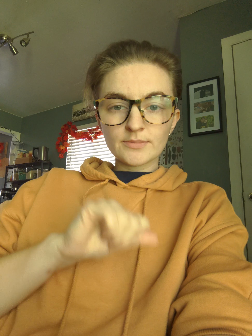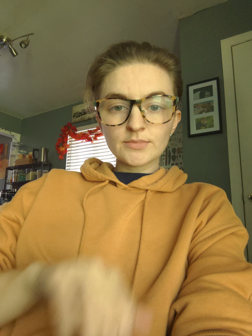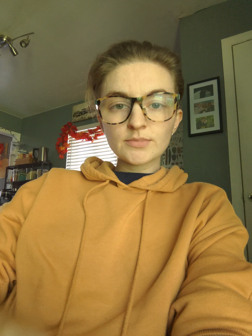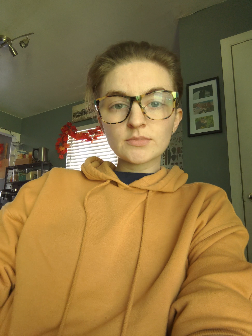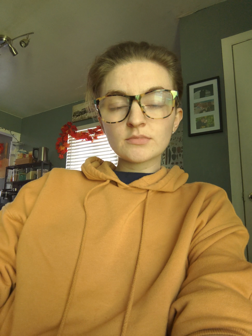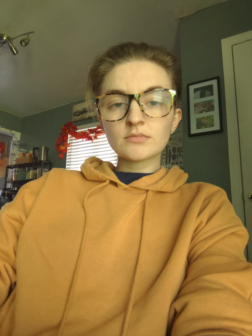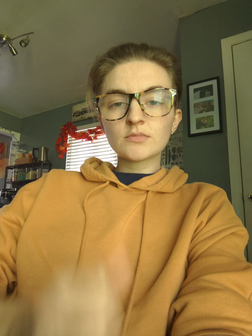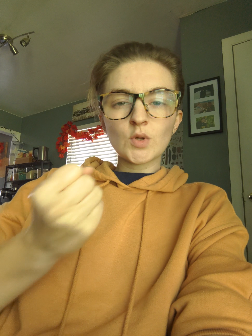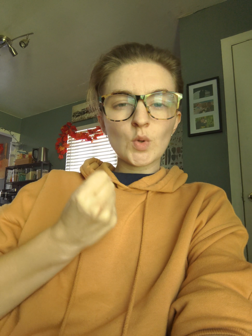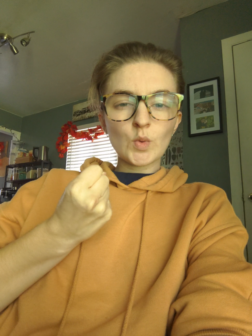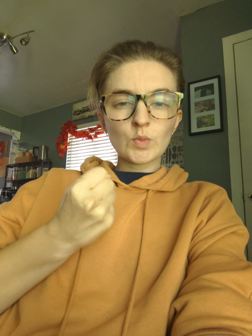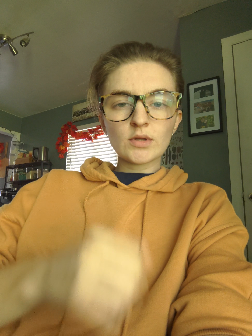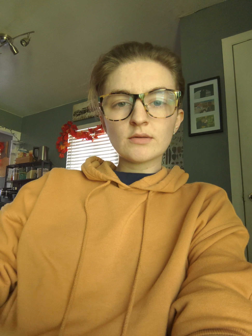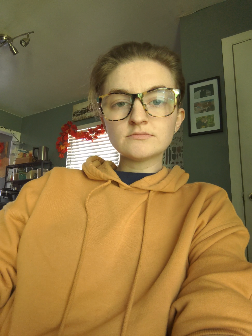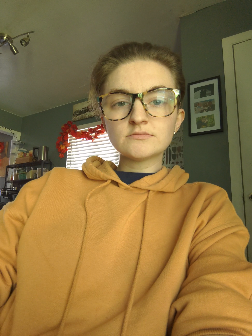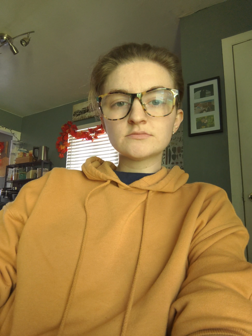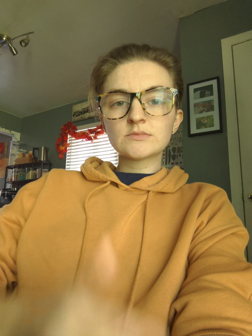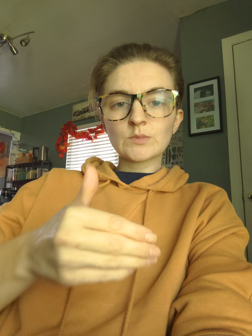hold